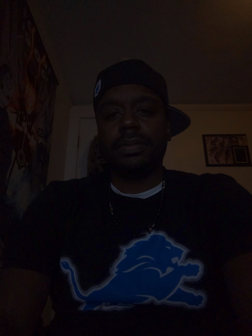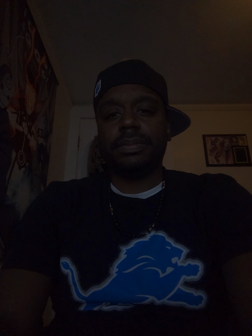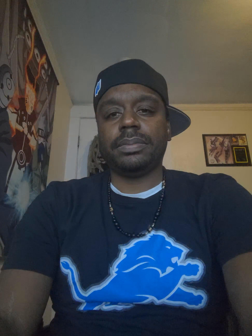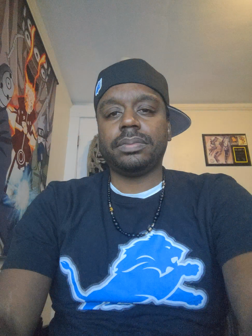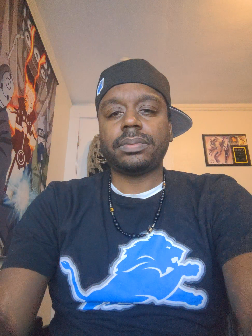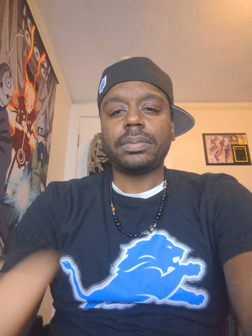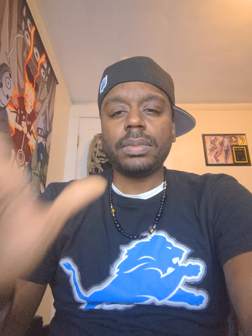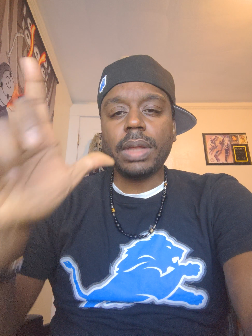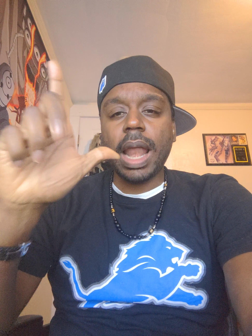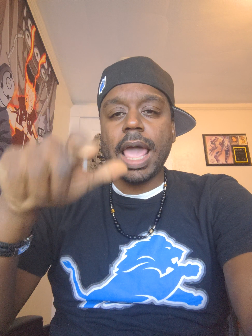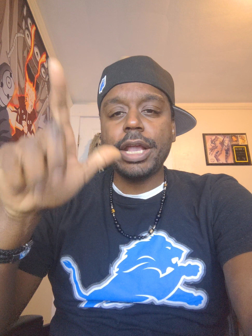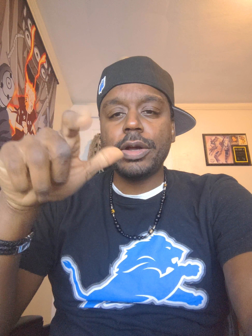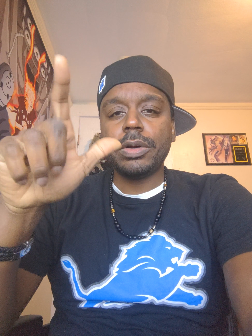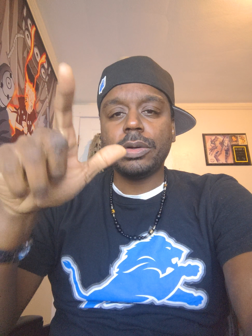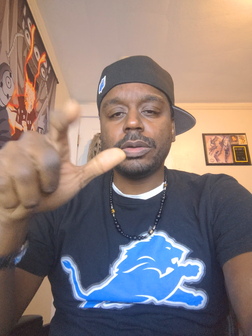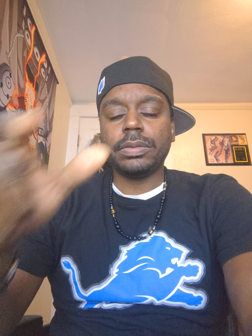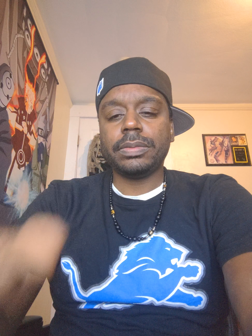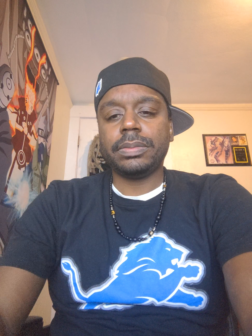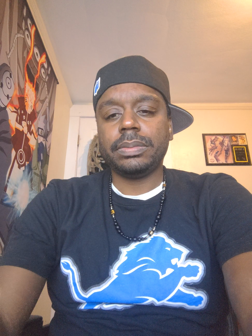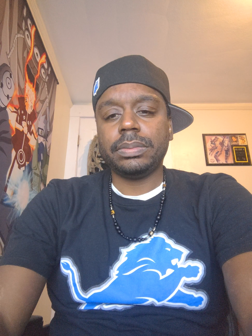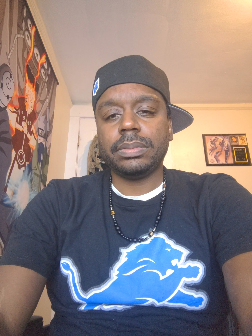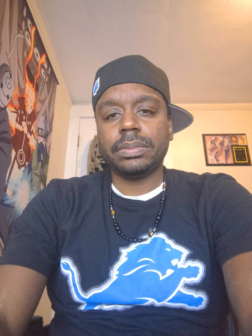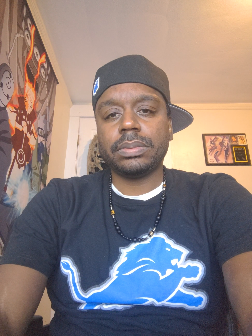later